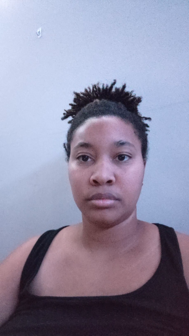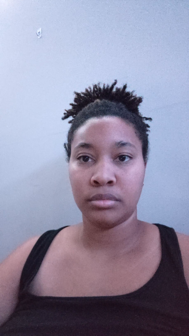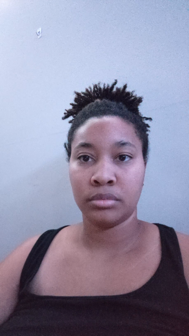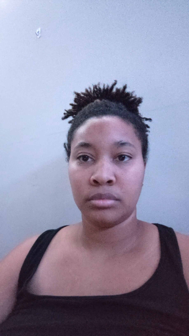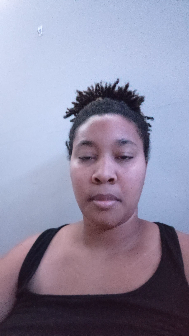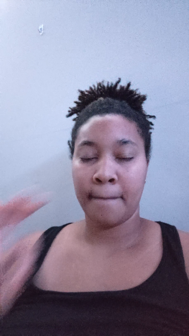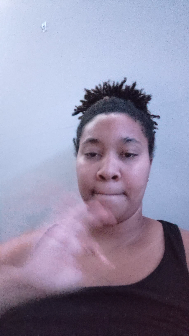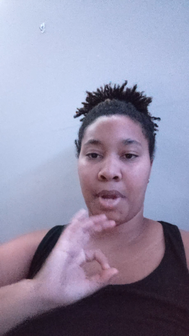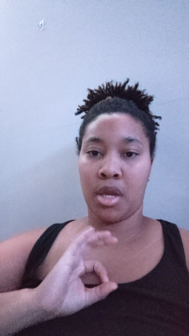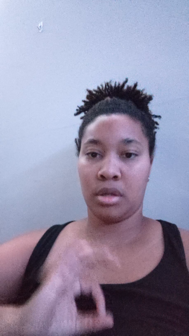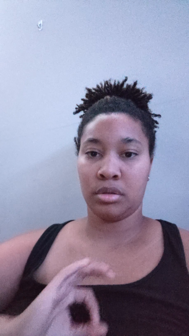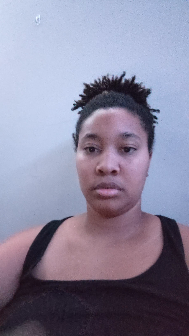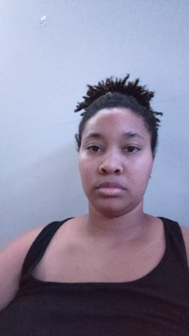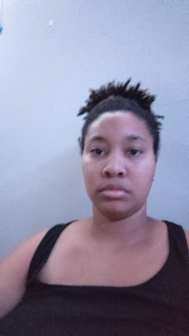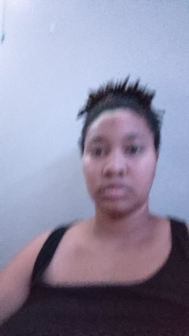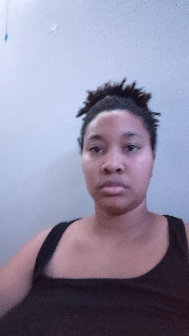button